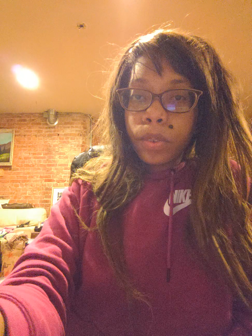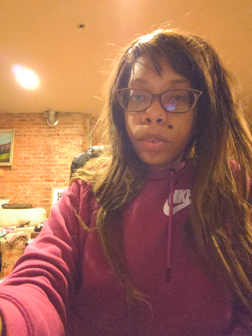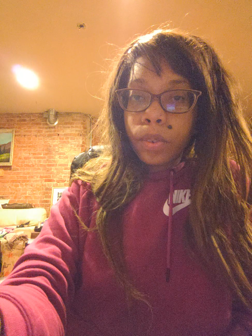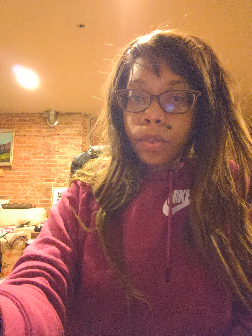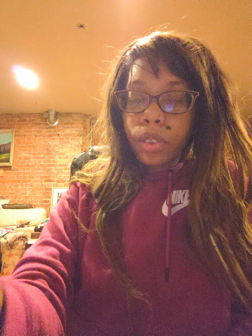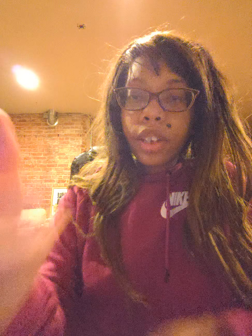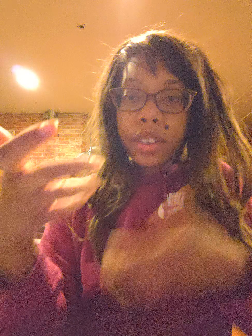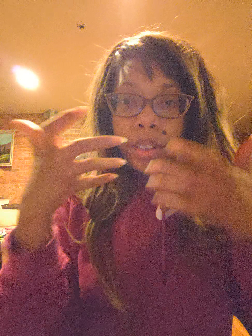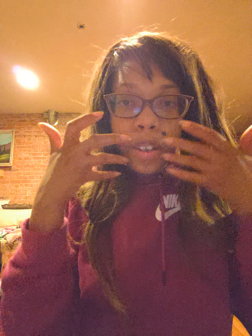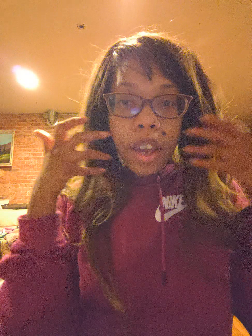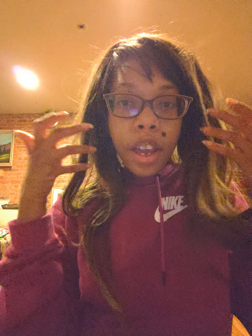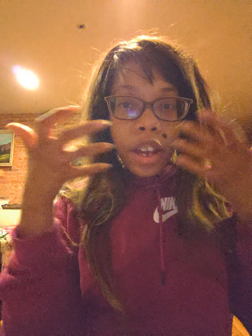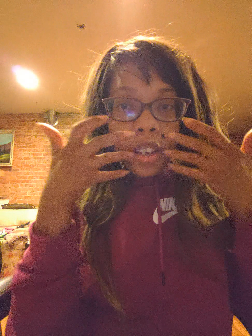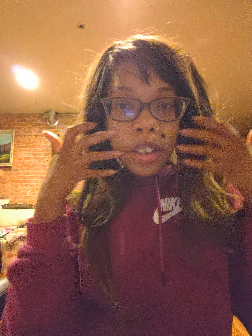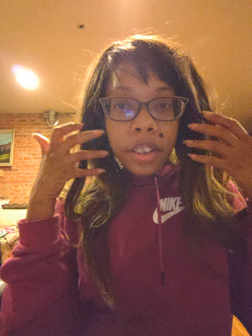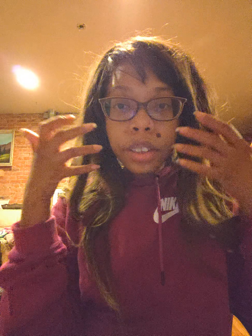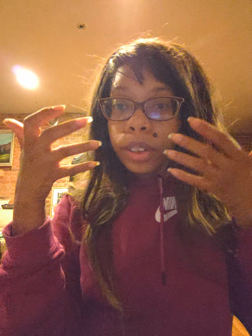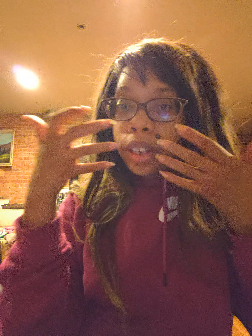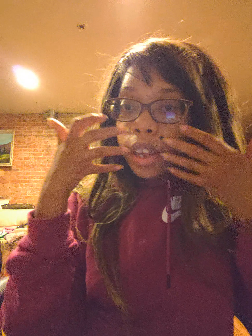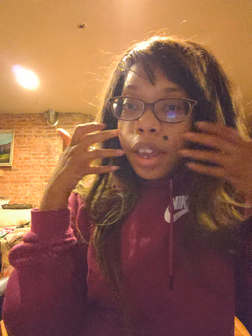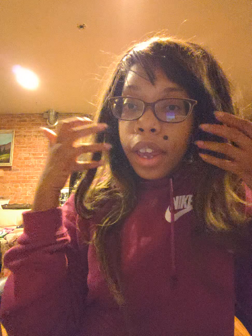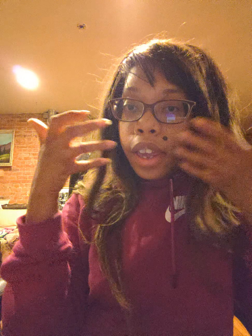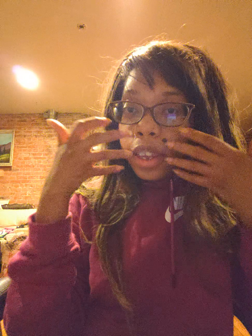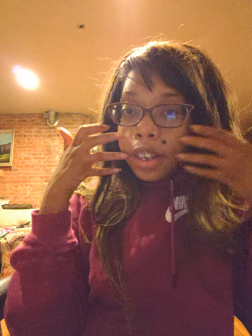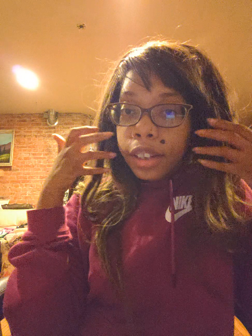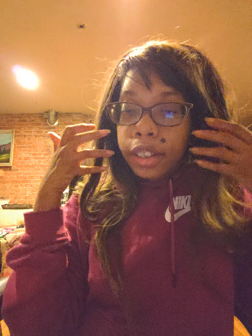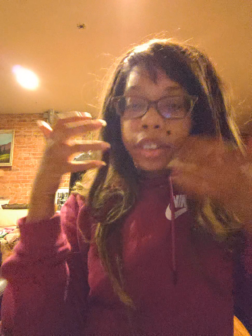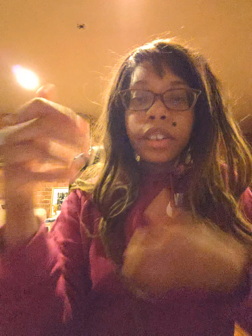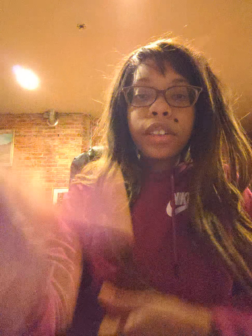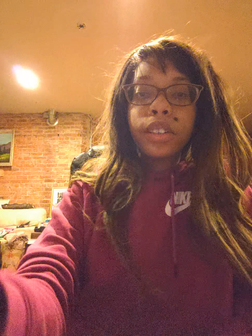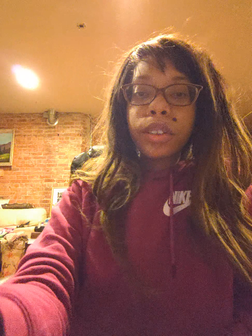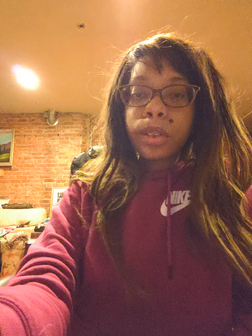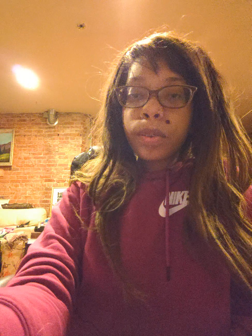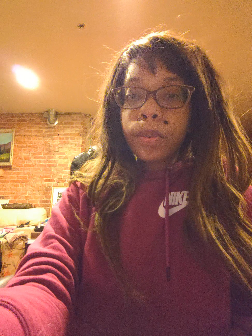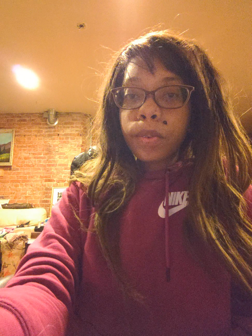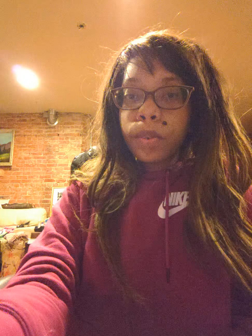tiger